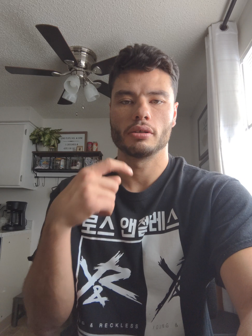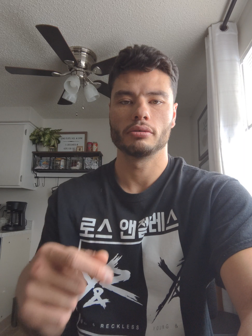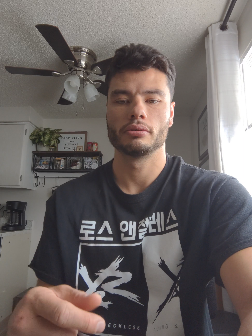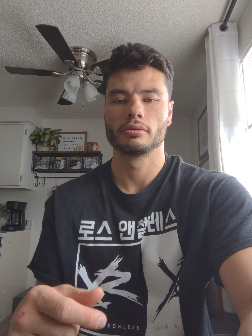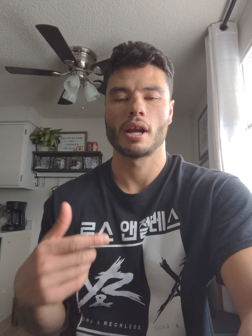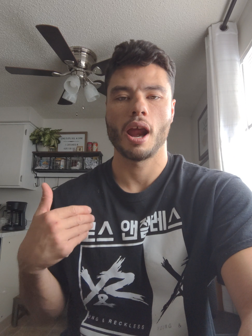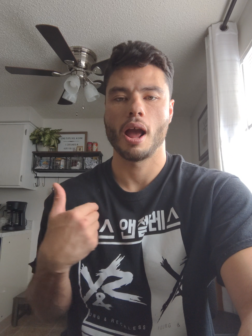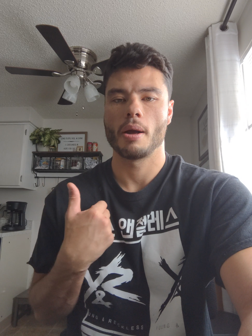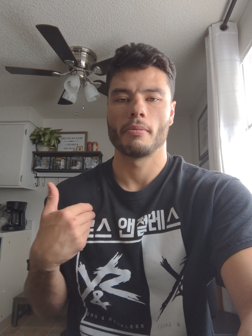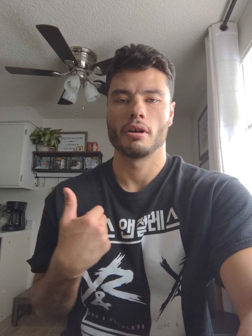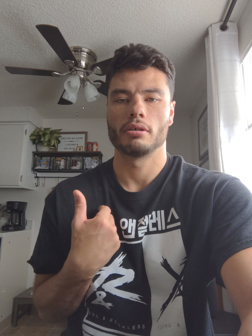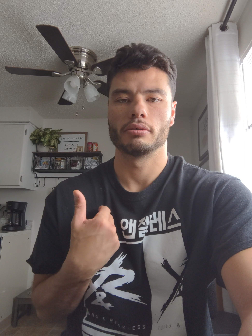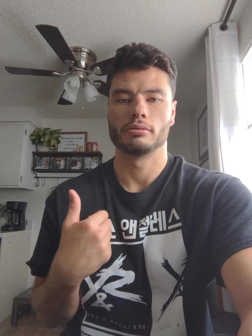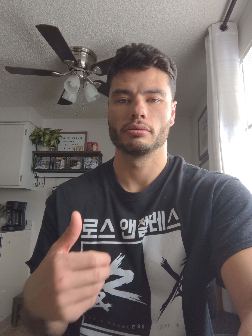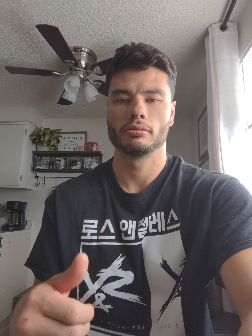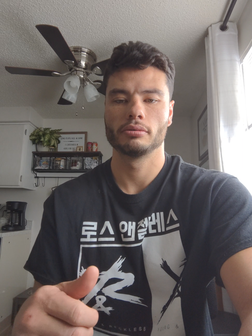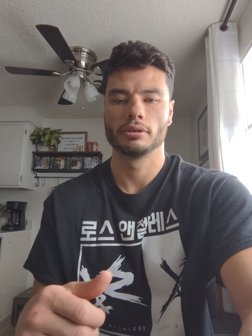animal